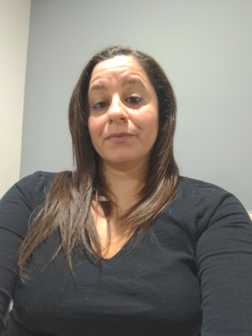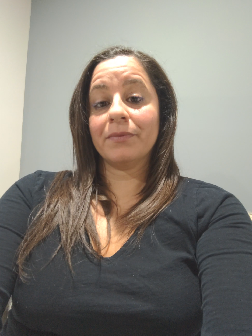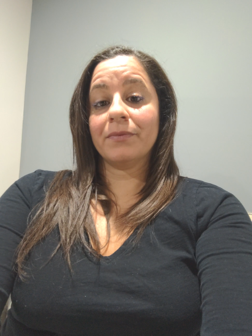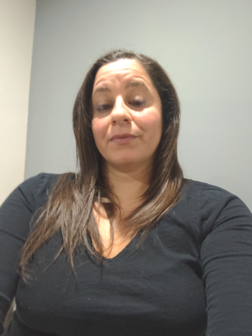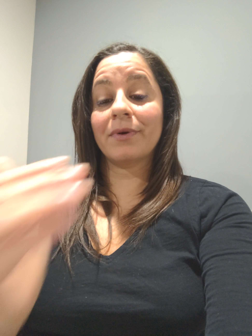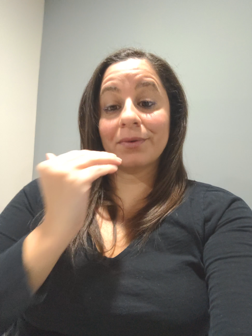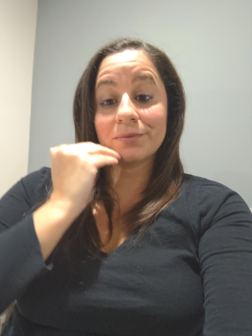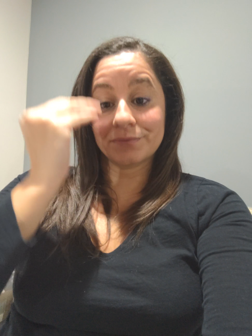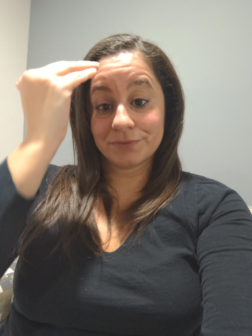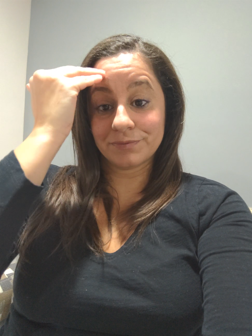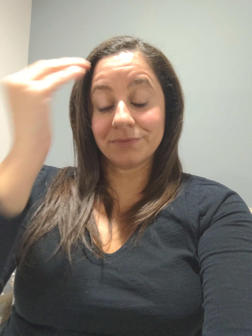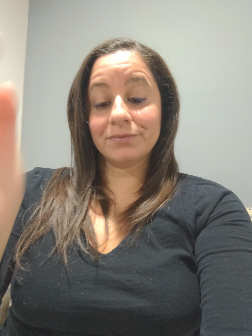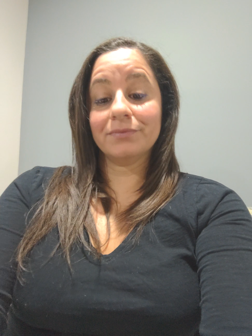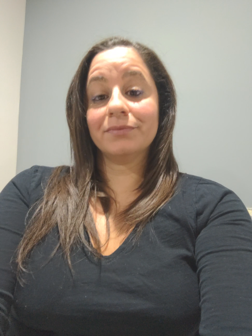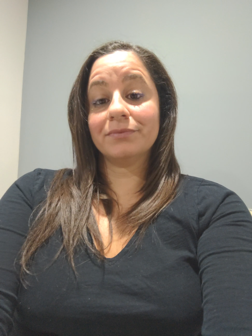head